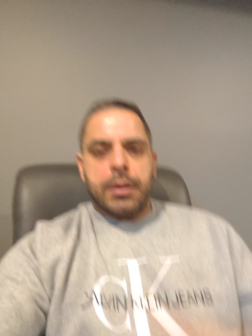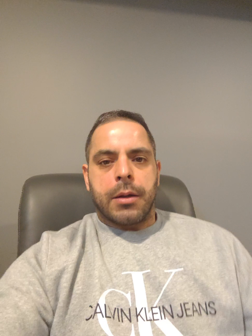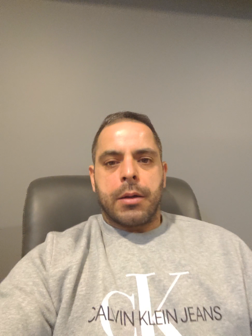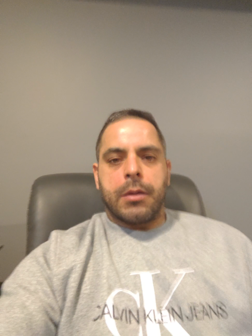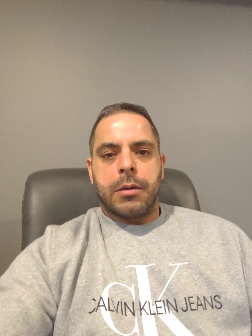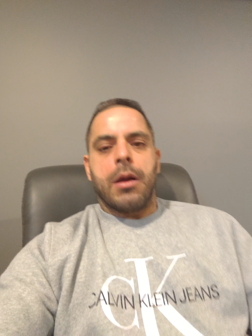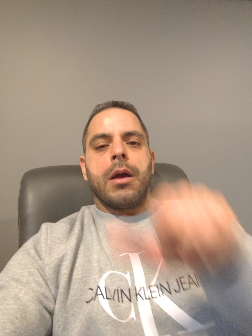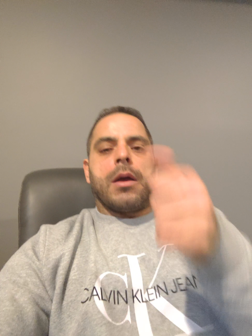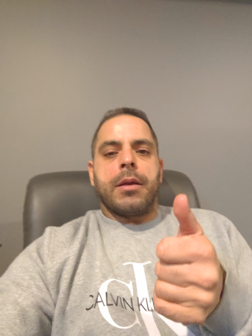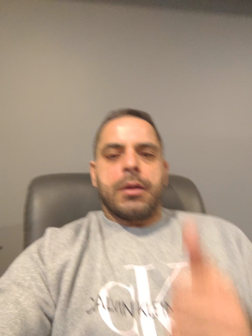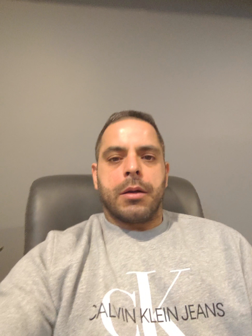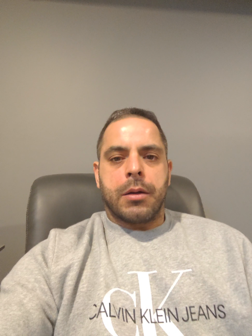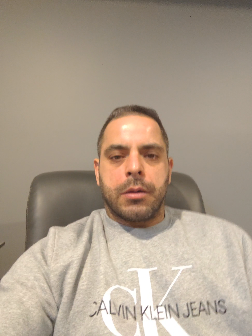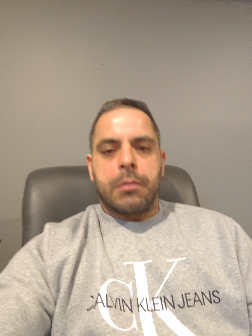another